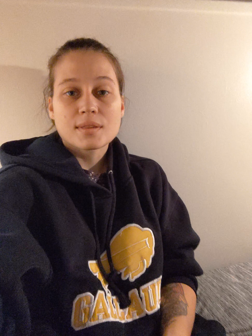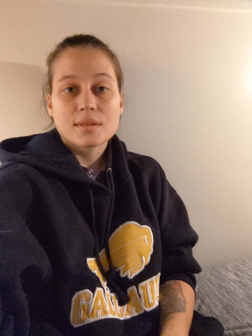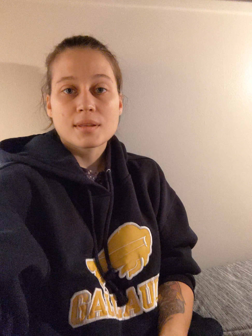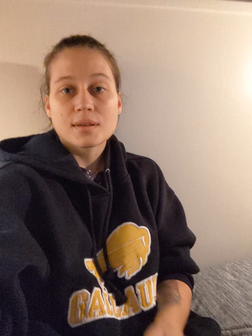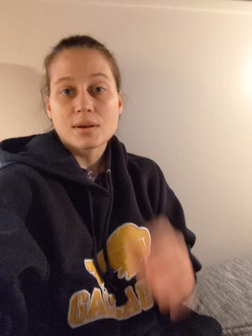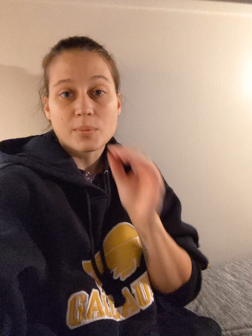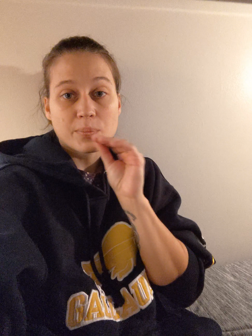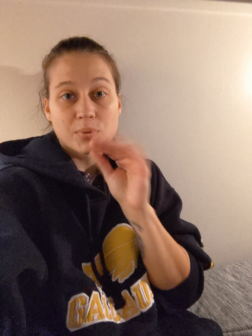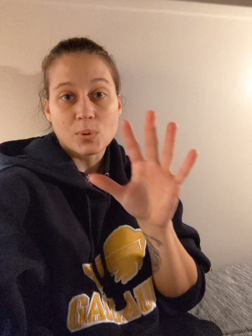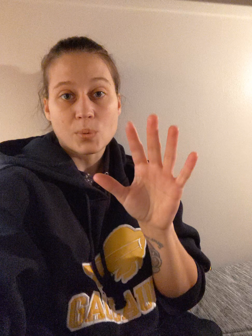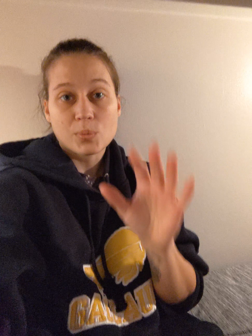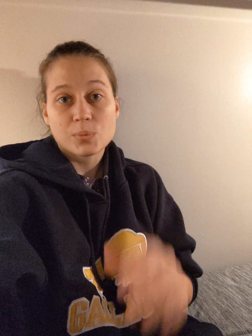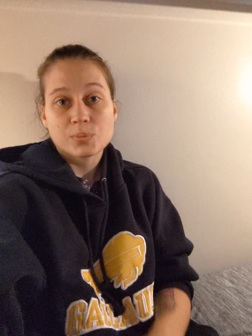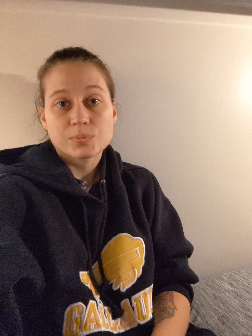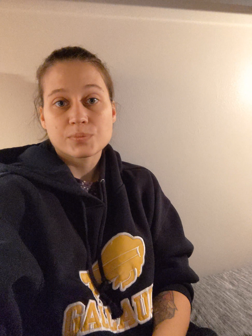blow